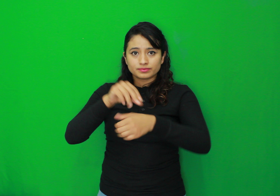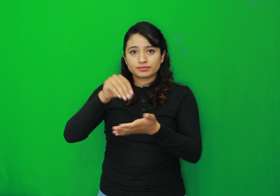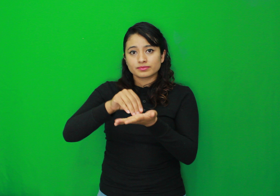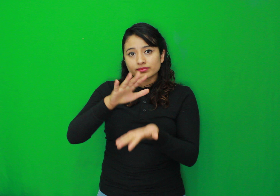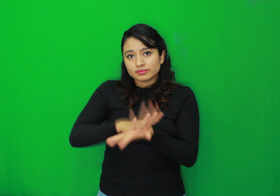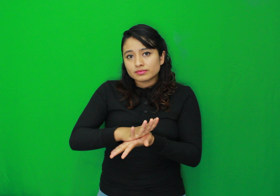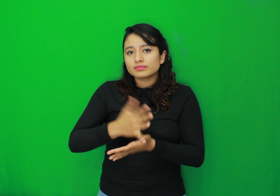cita